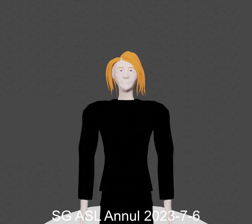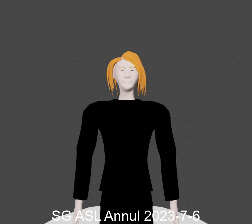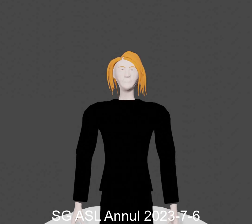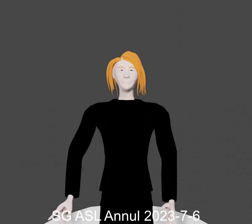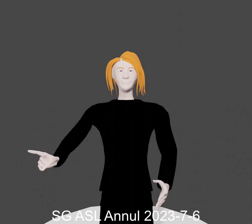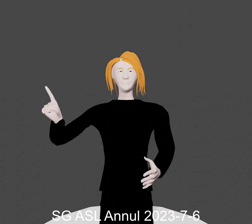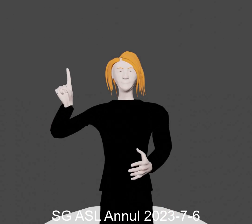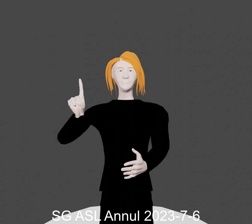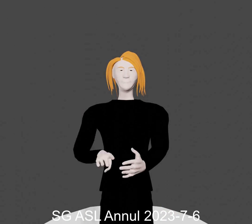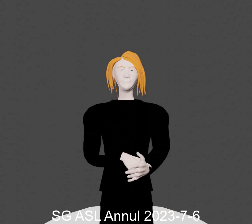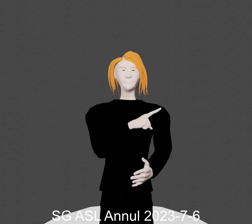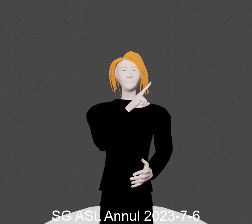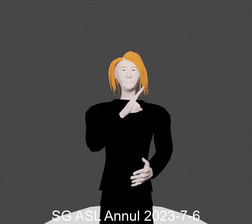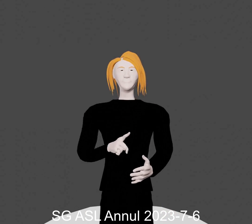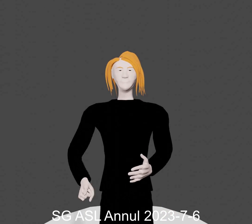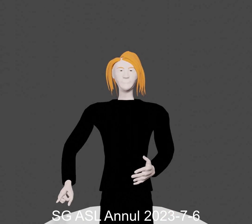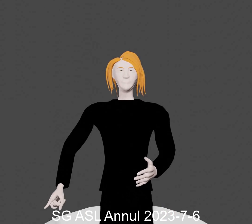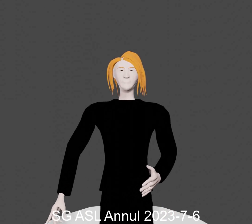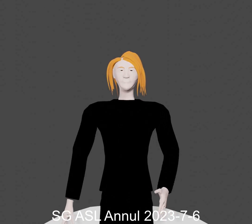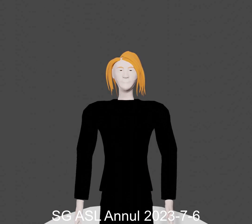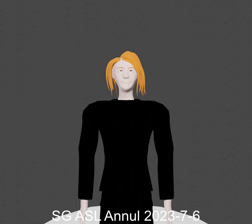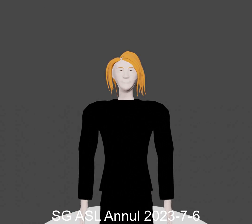Annul